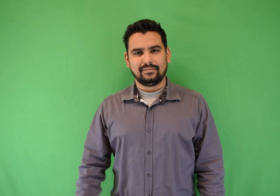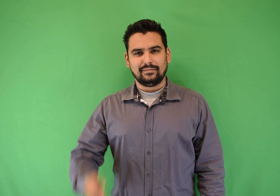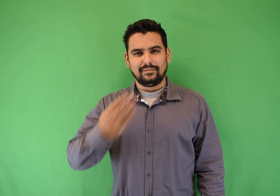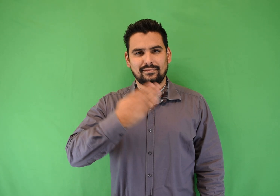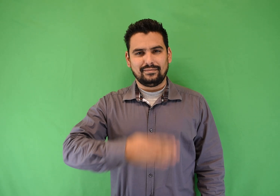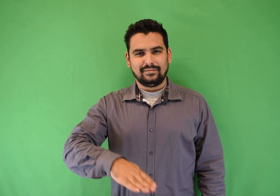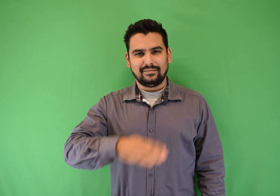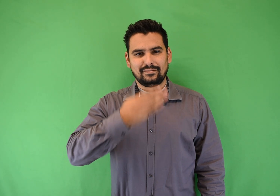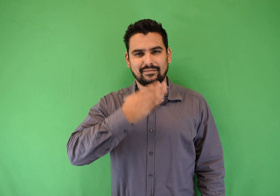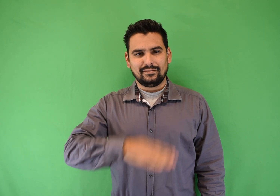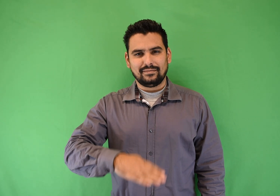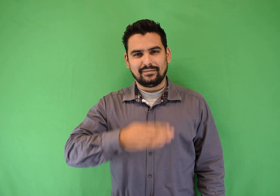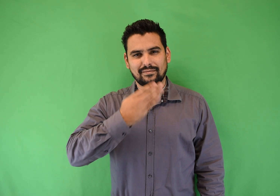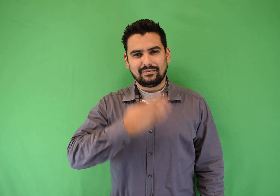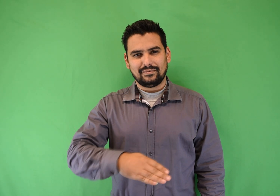baño